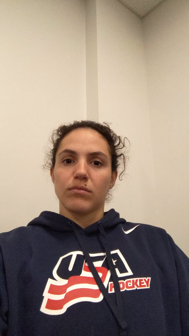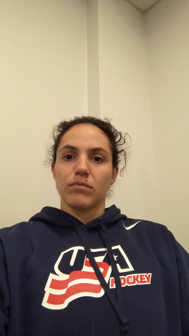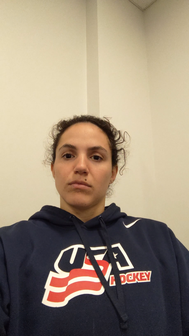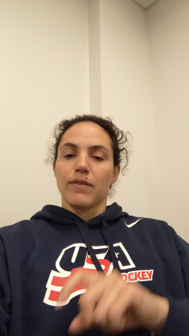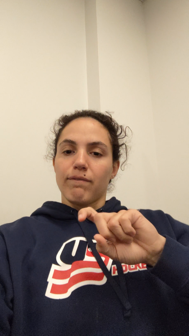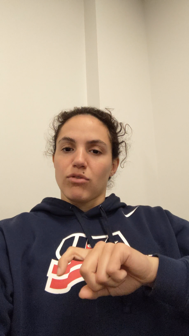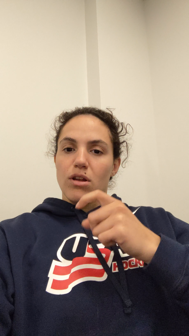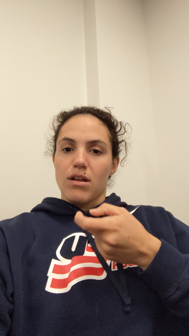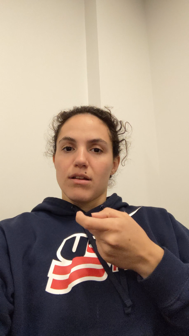friend